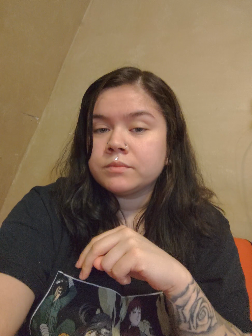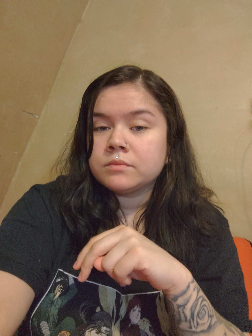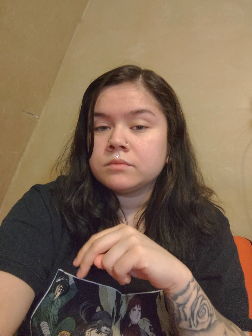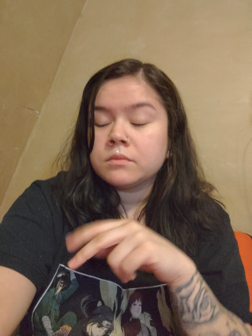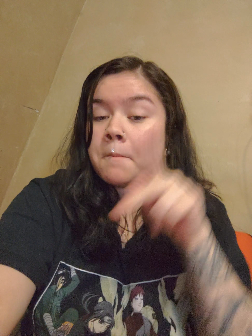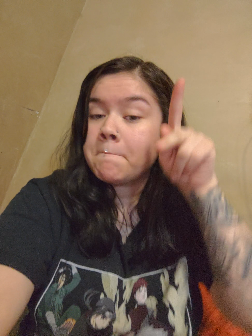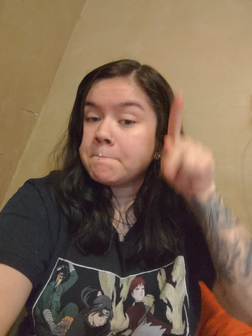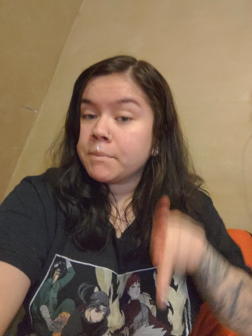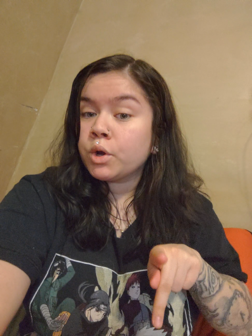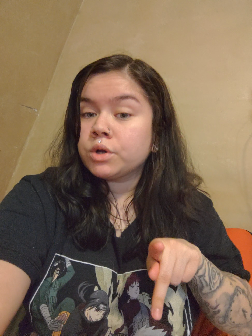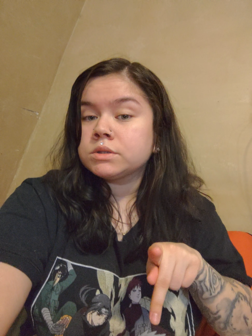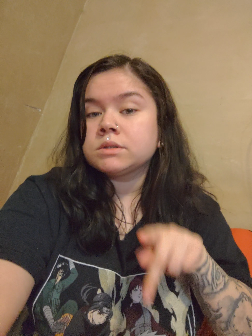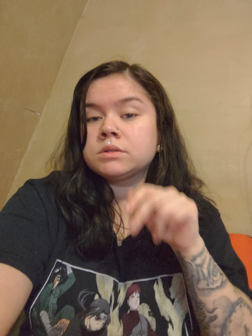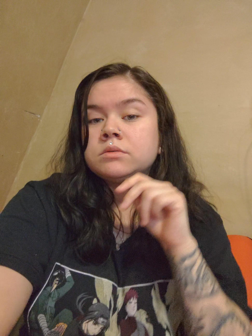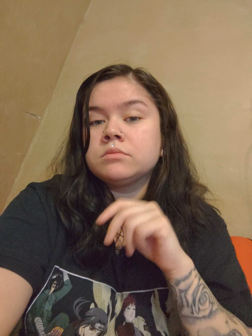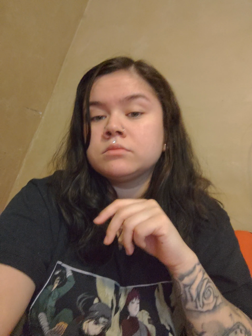person